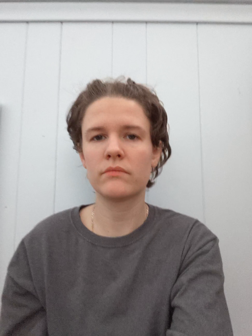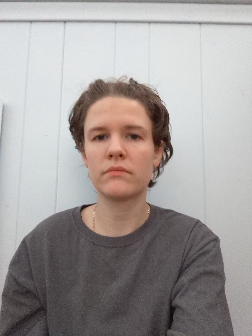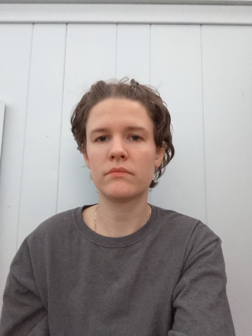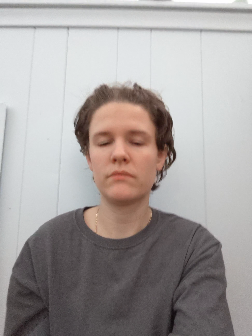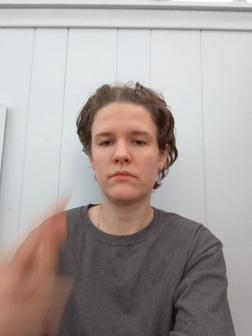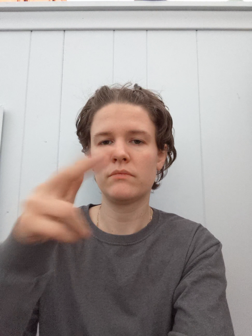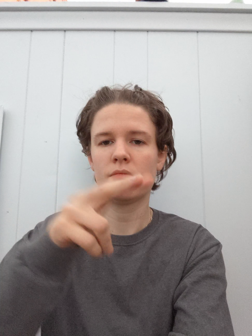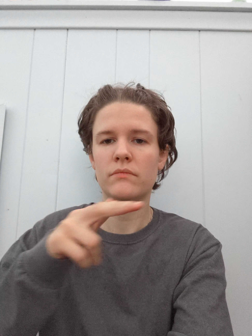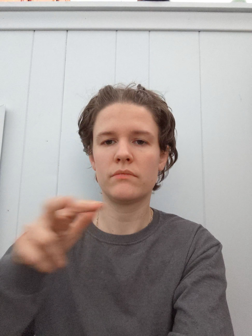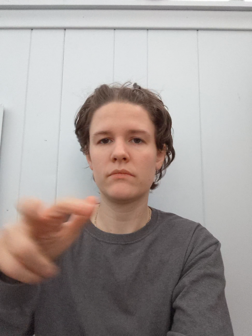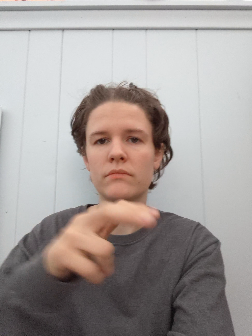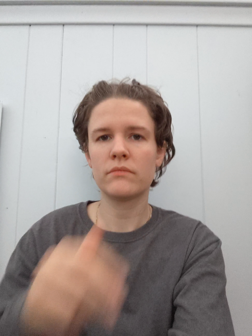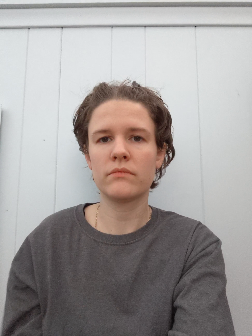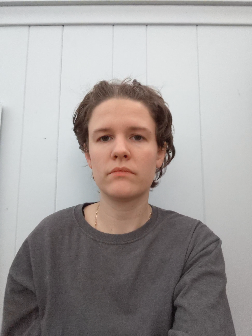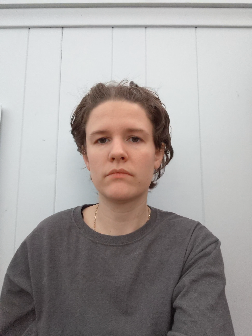helicopter